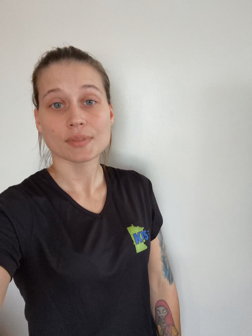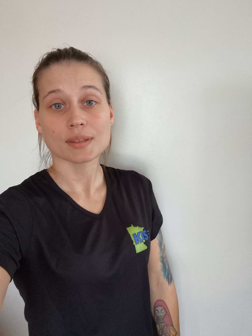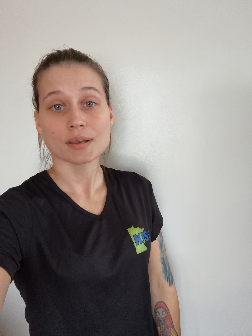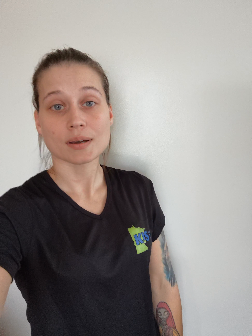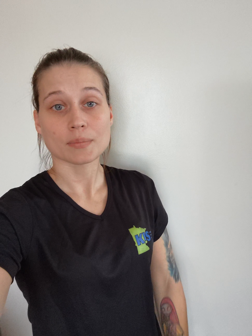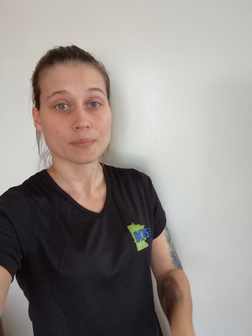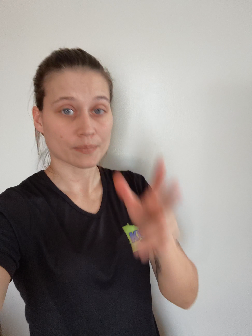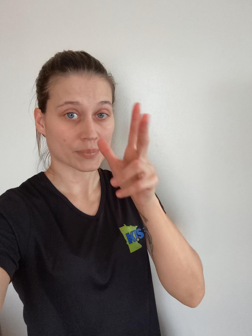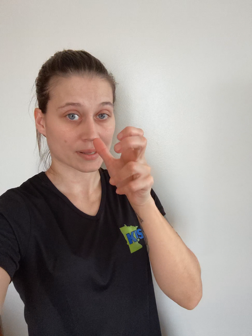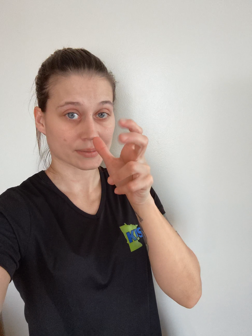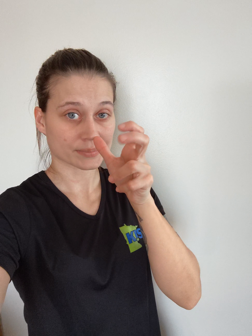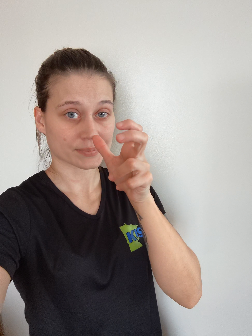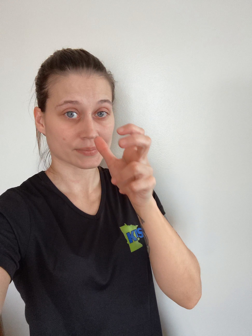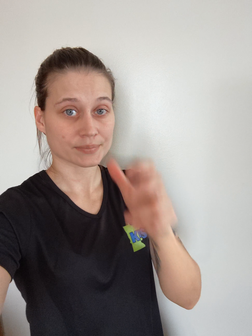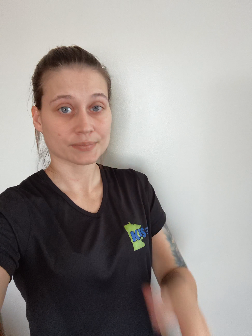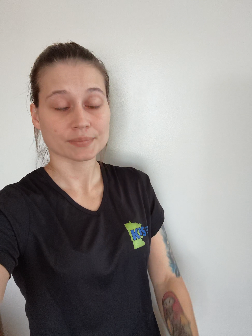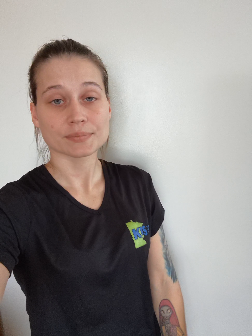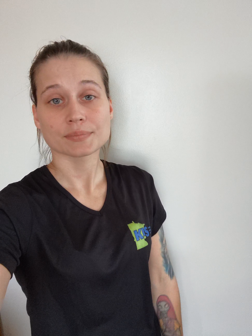bug